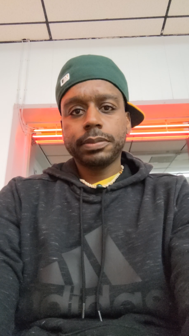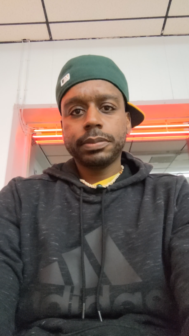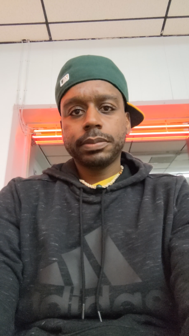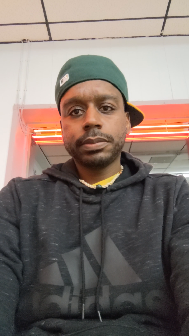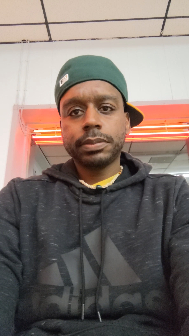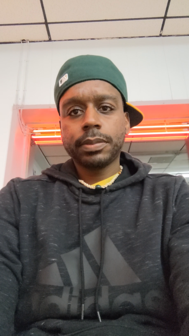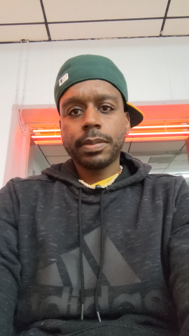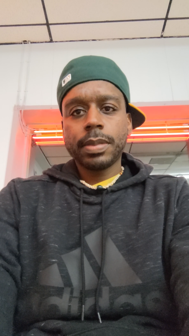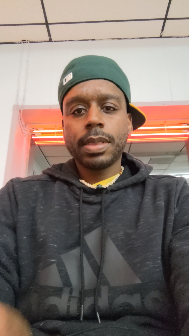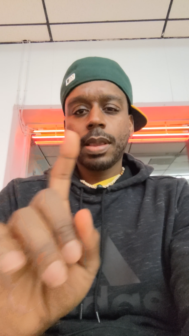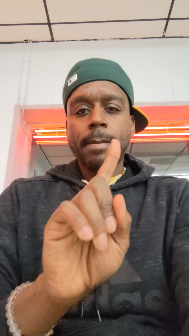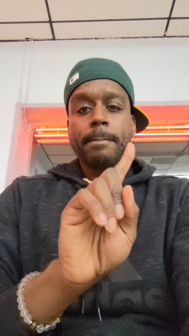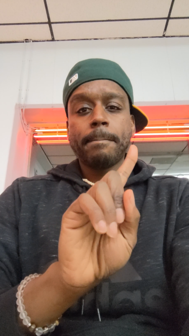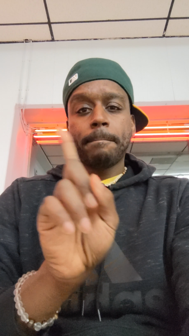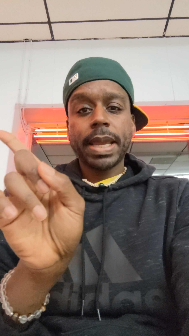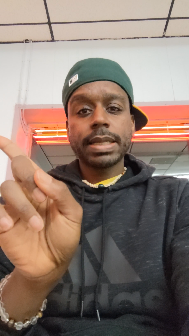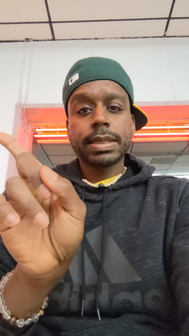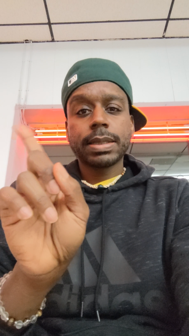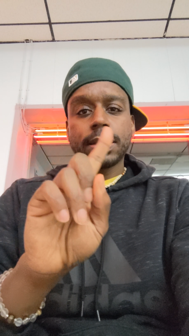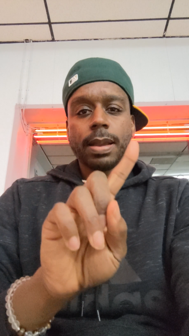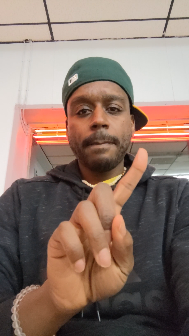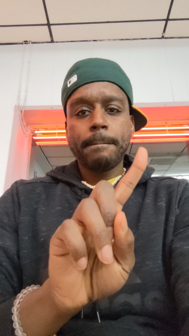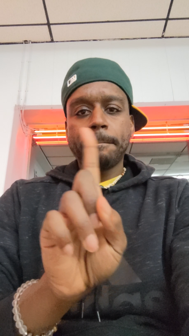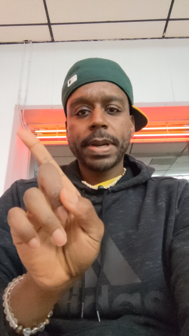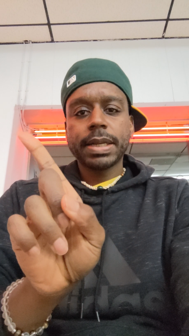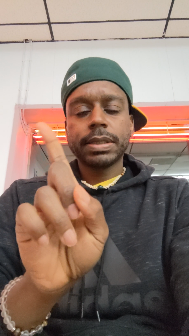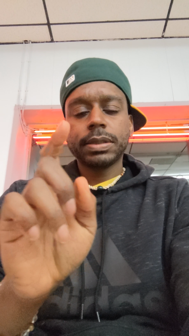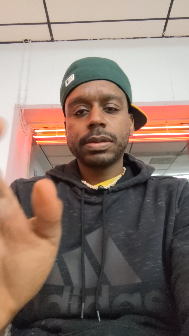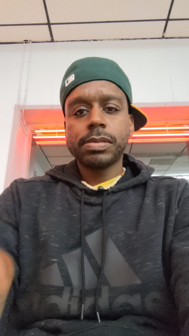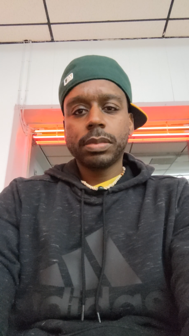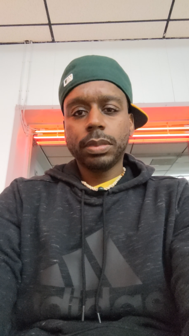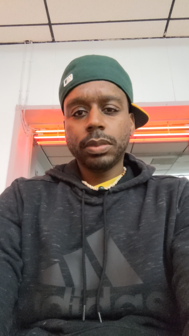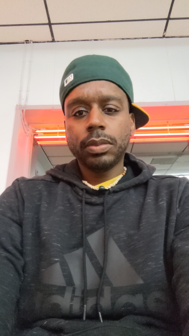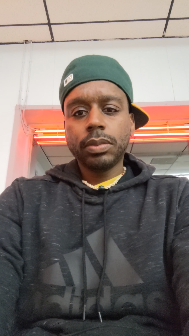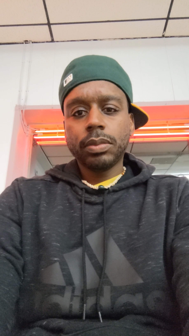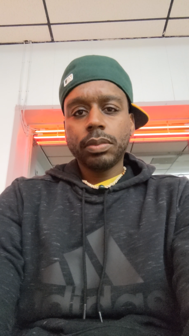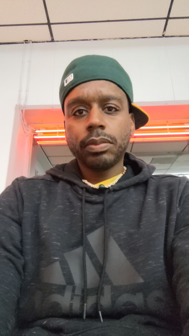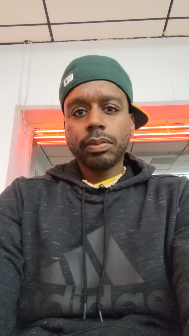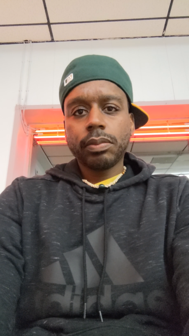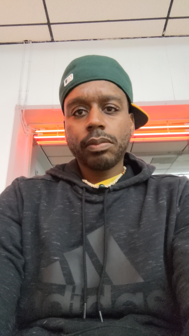but